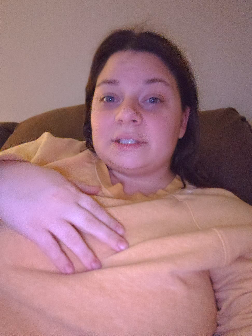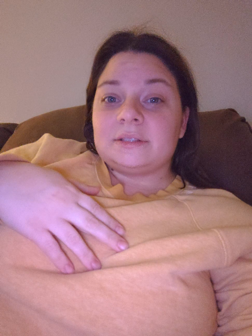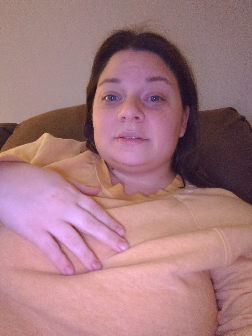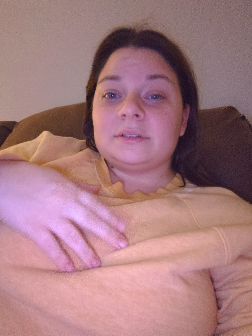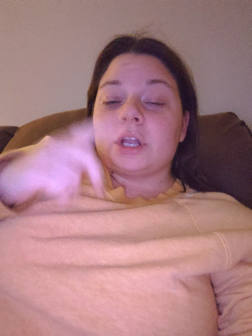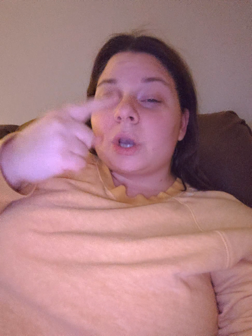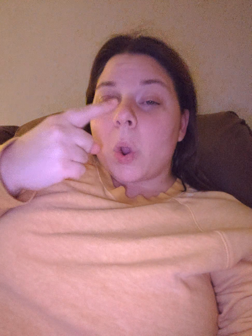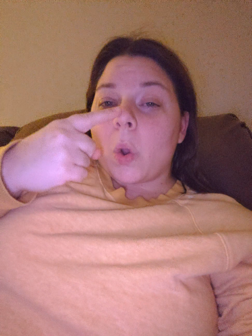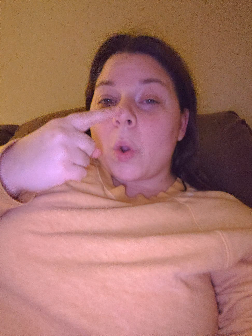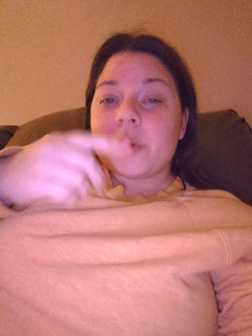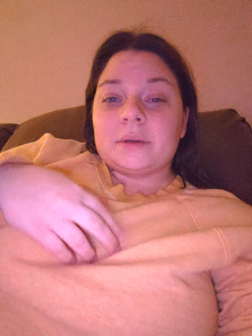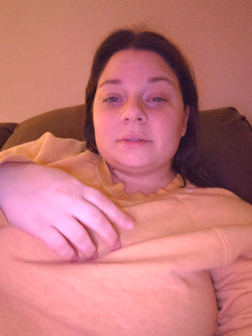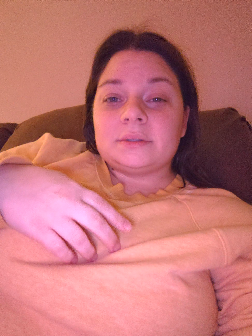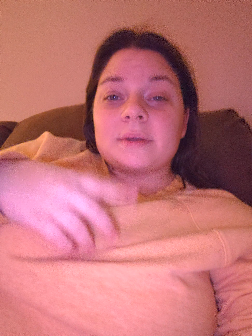nose